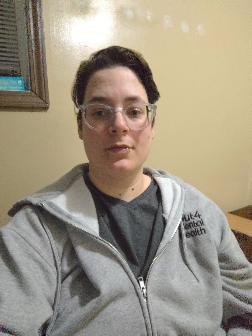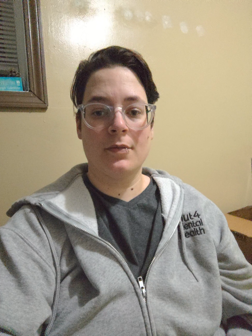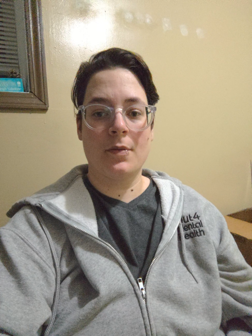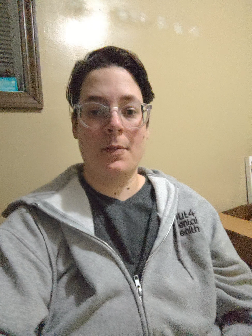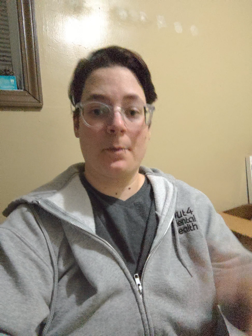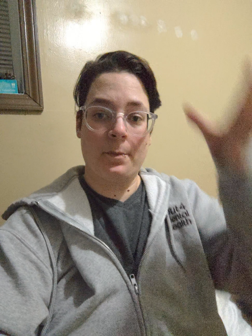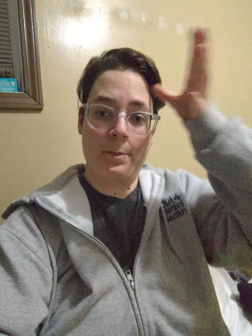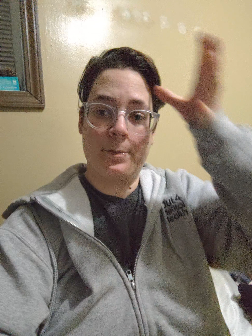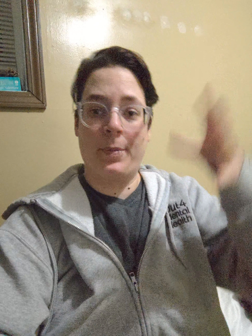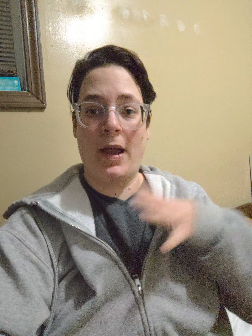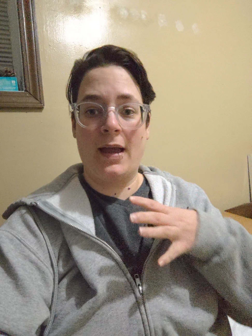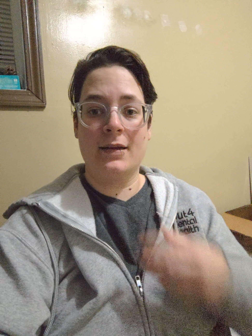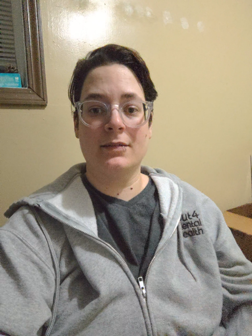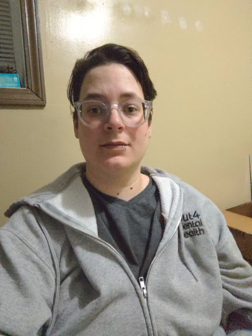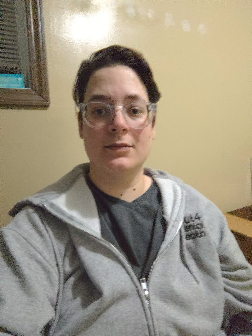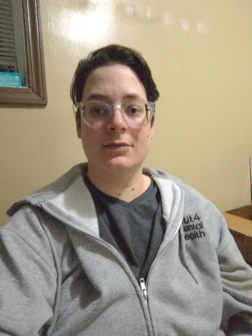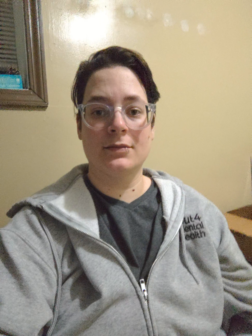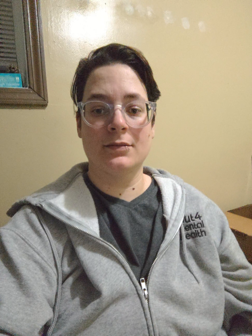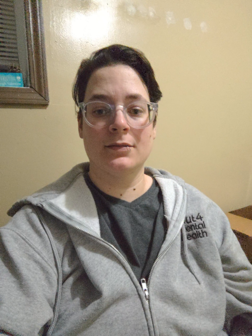man